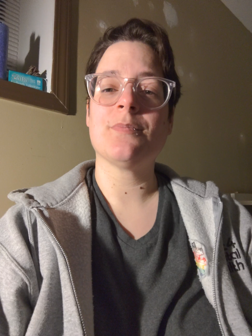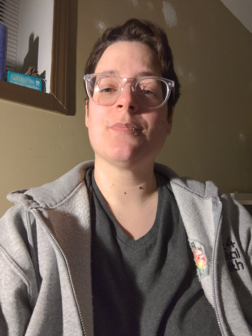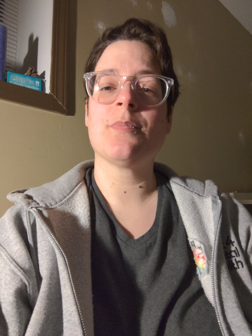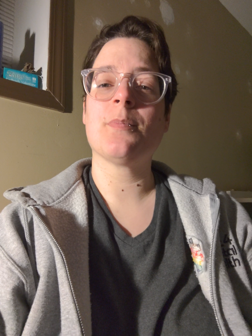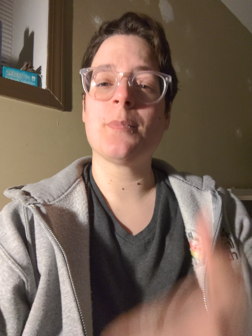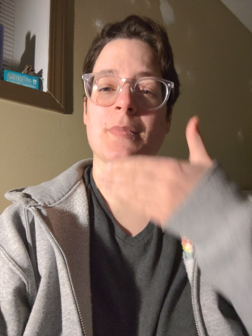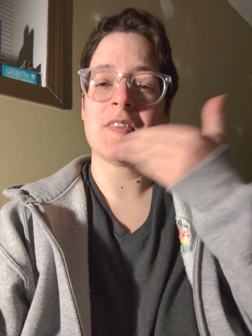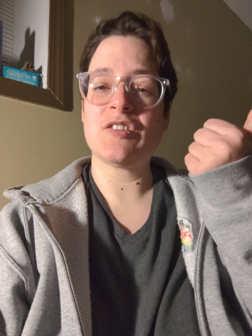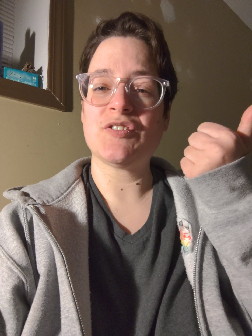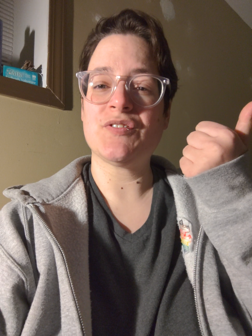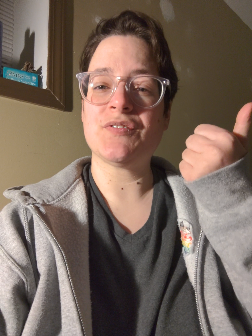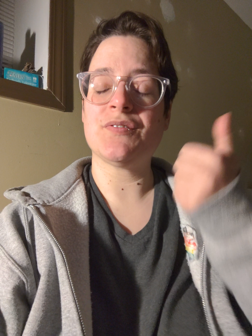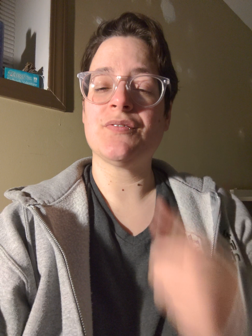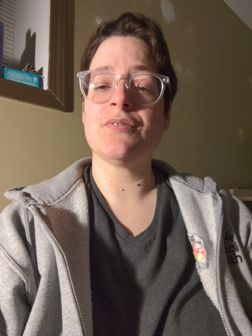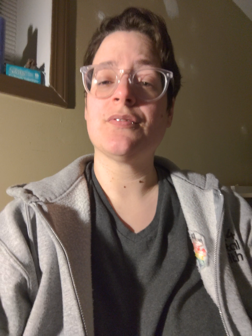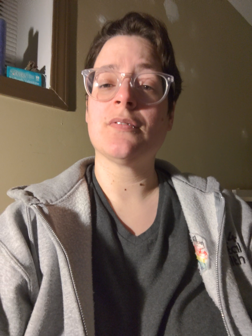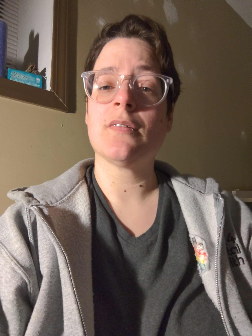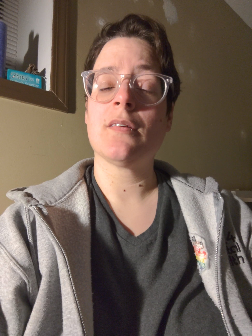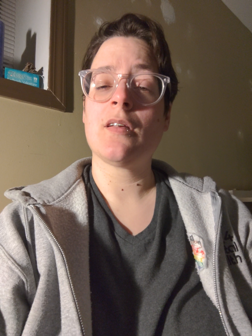better